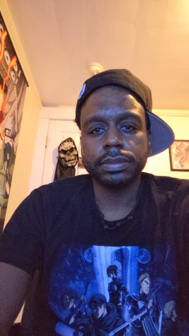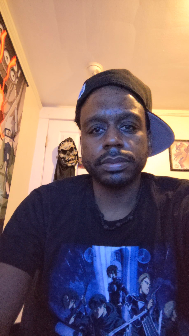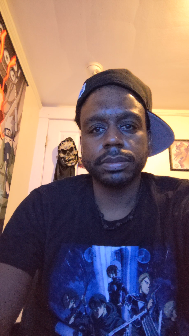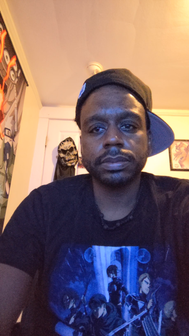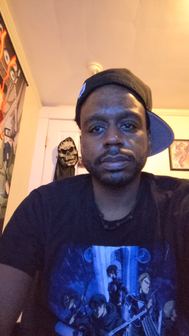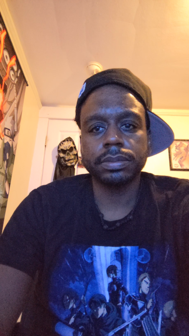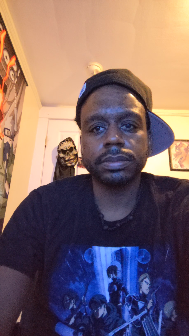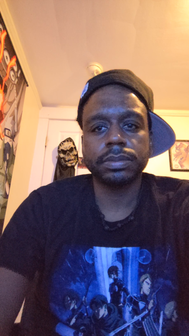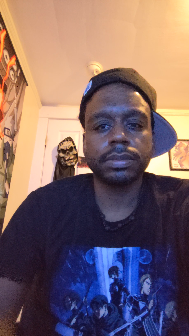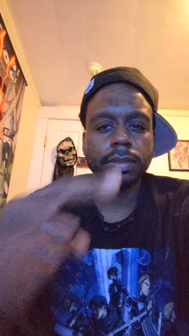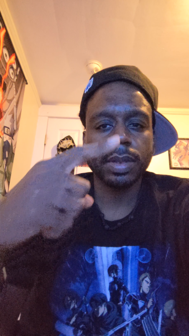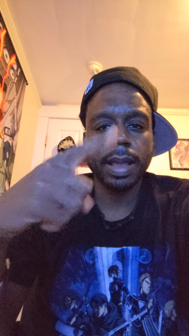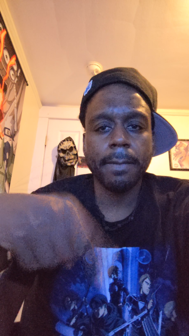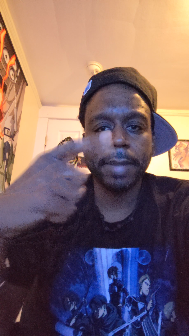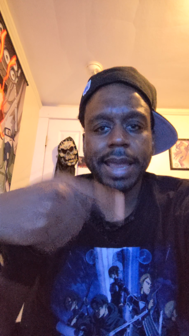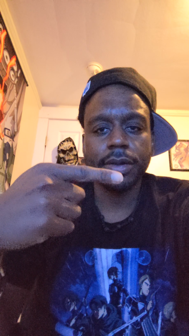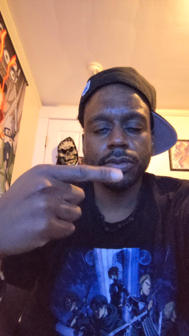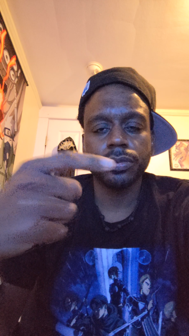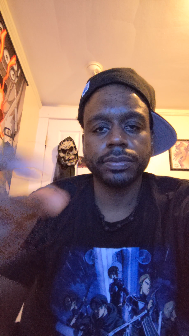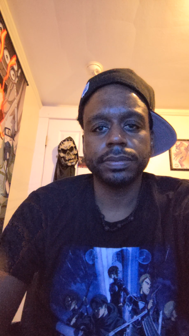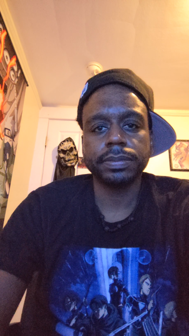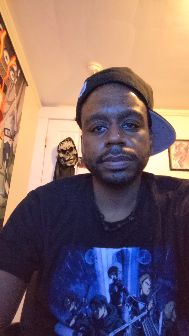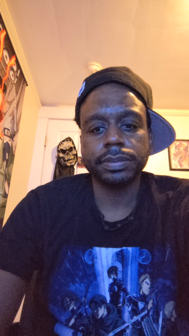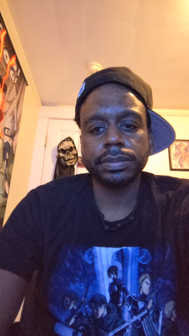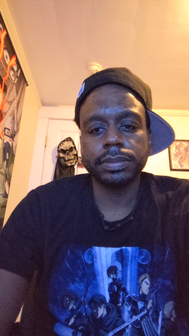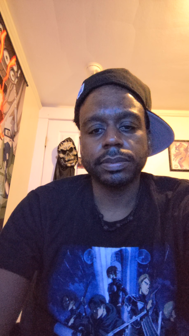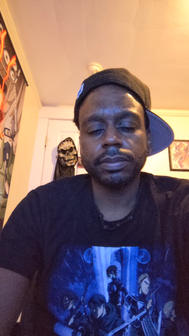about